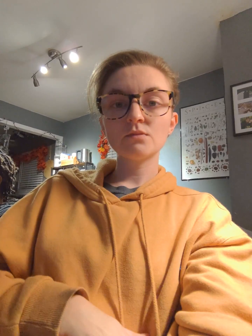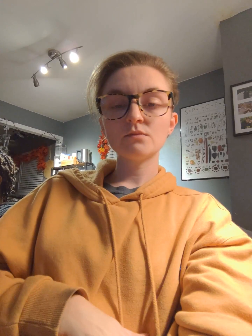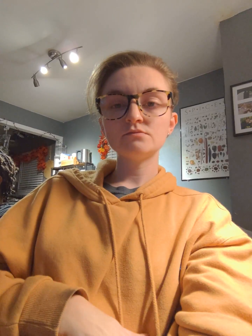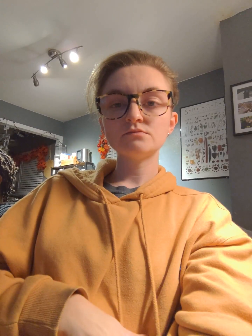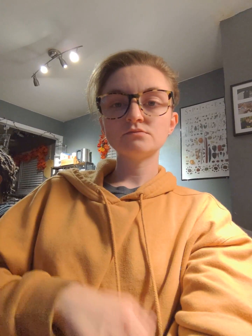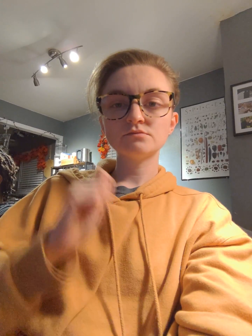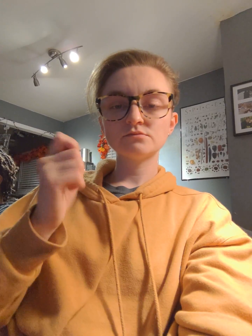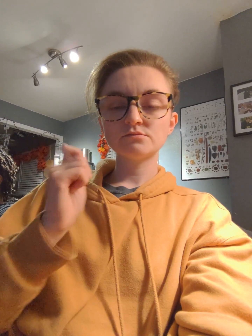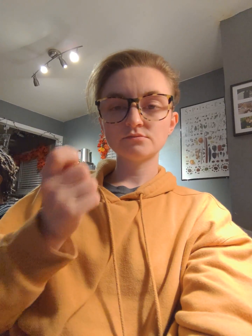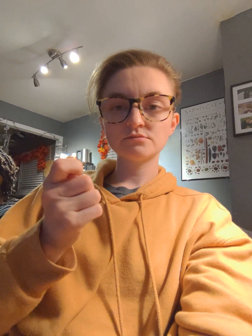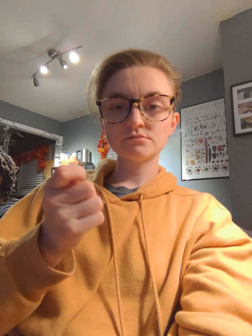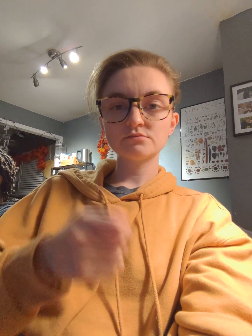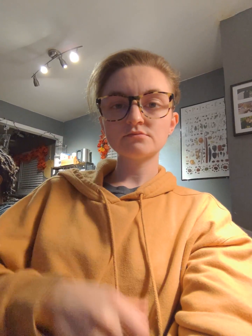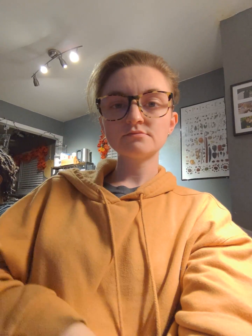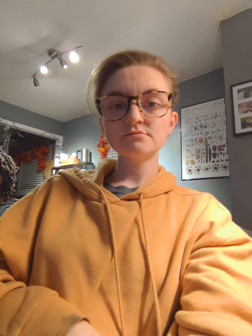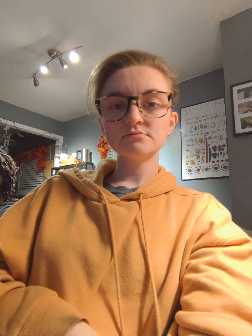bat